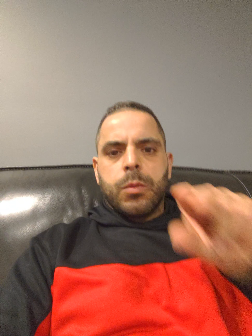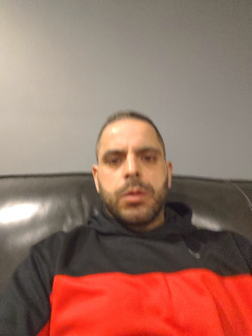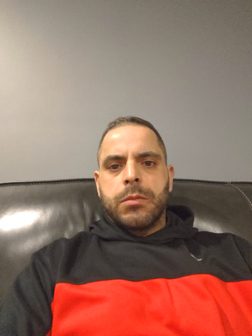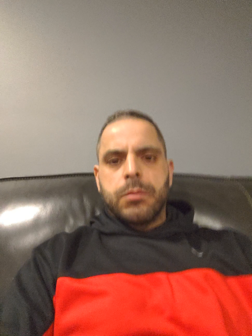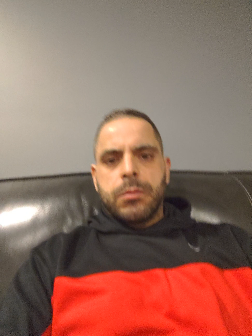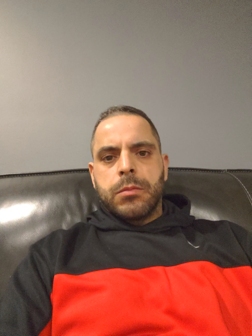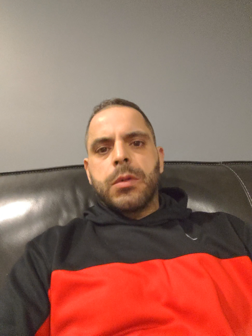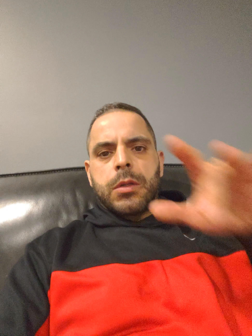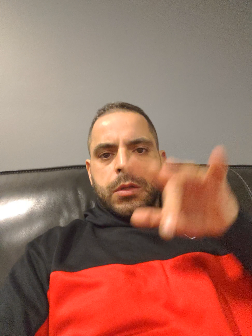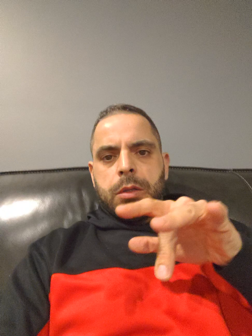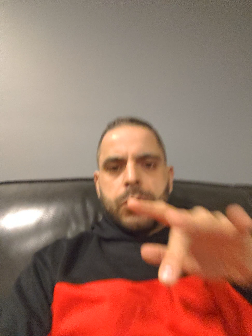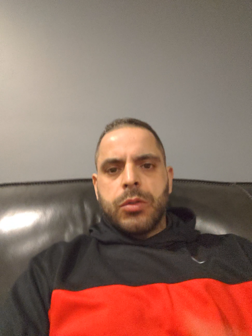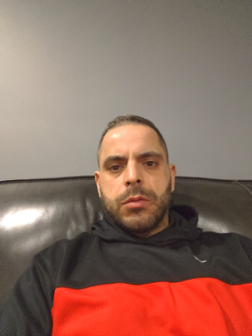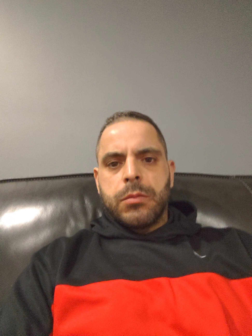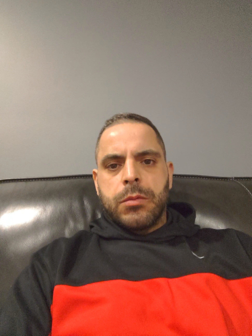touch